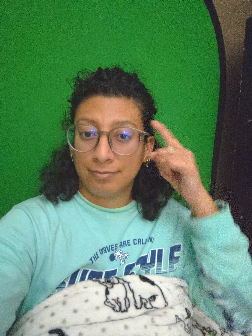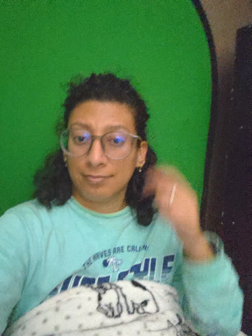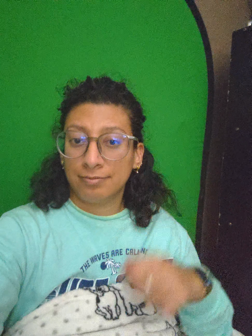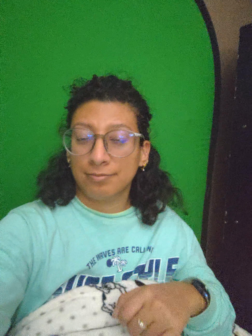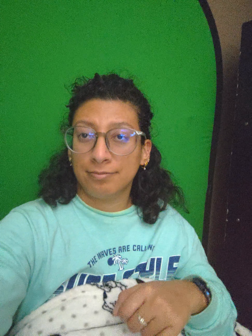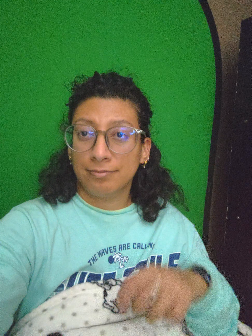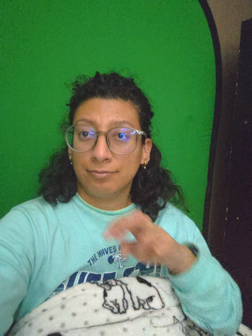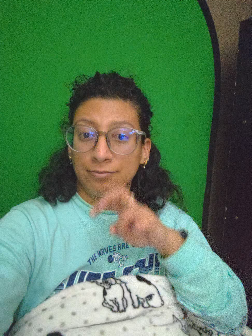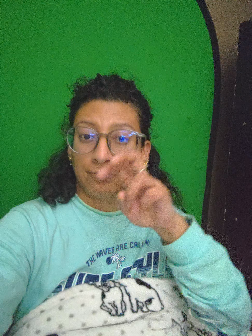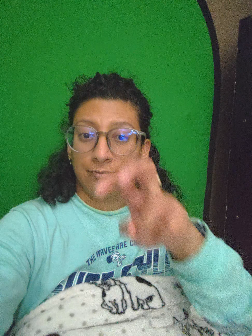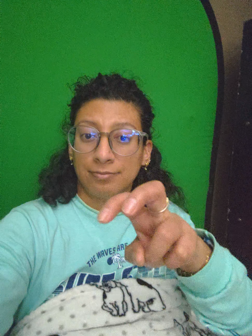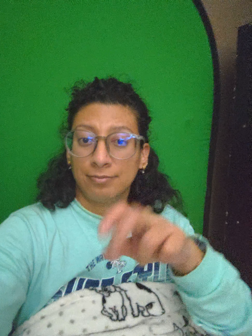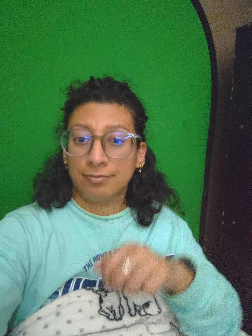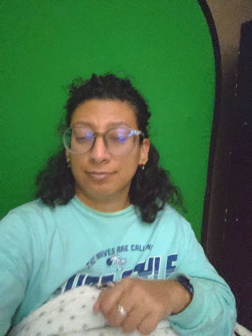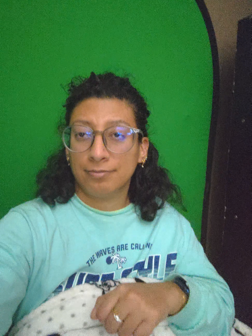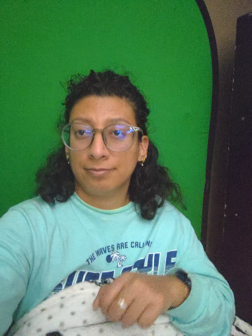ride